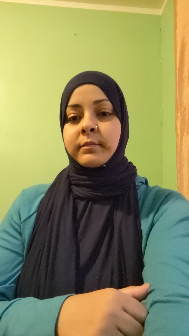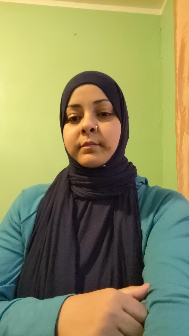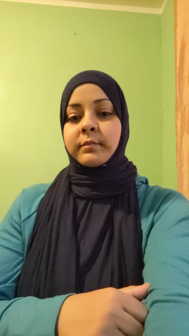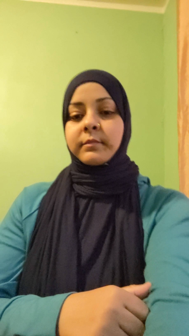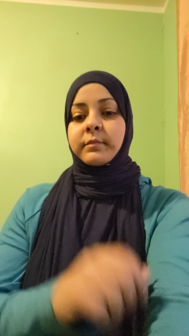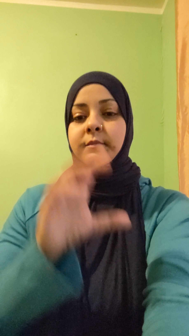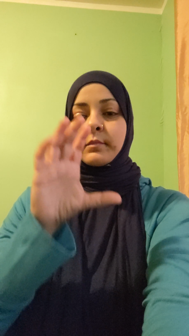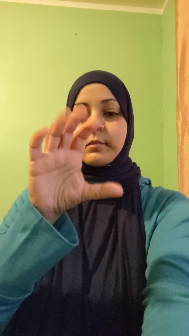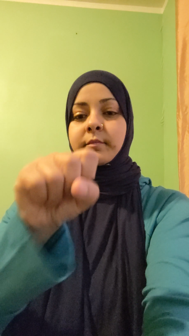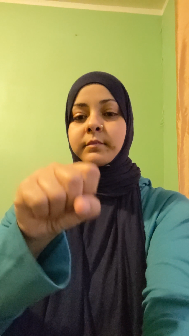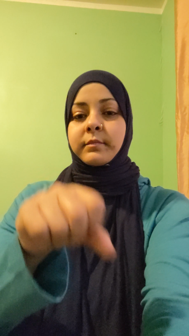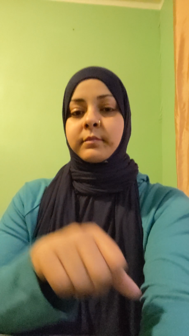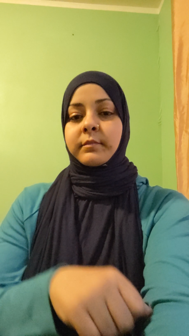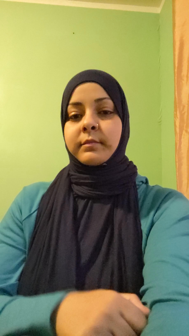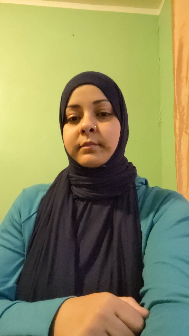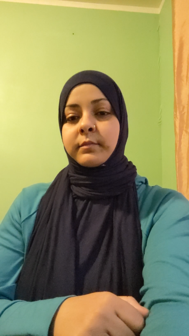catch